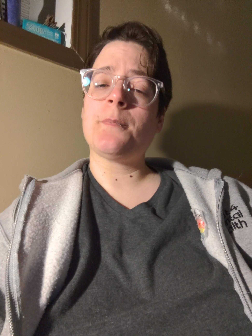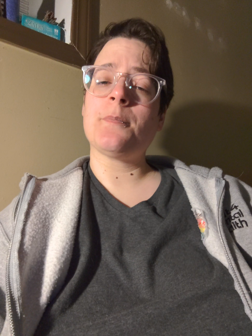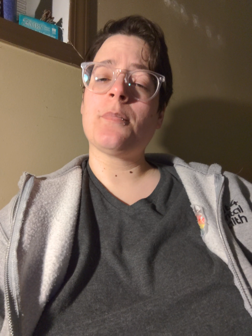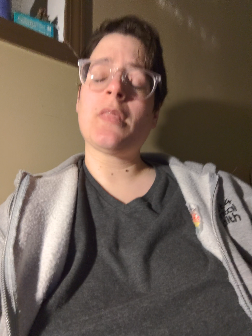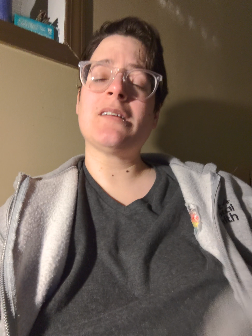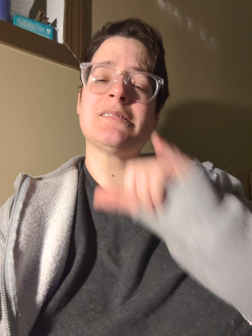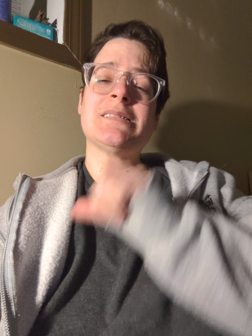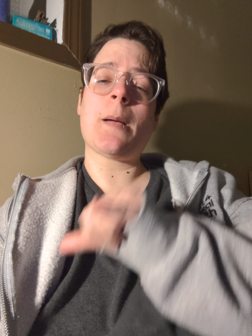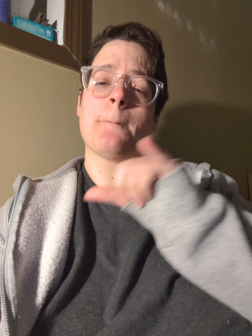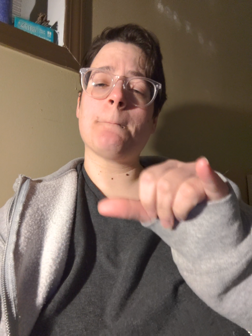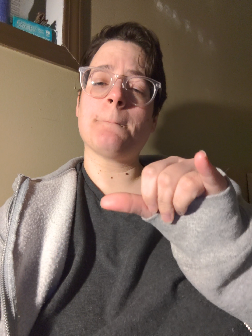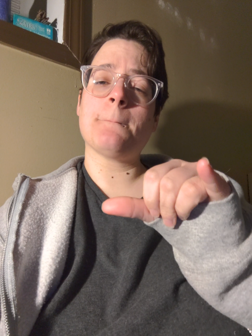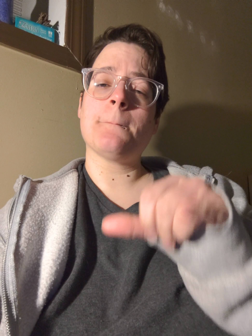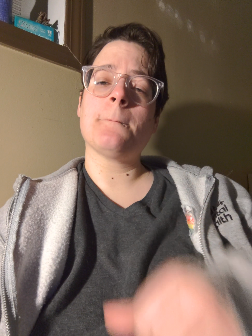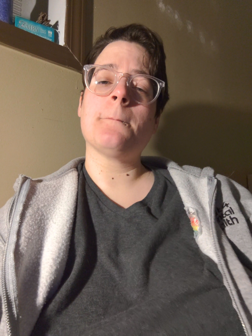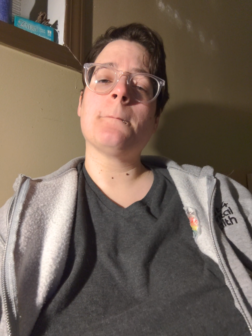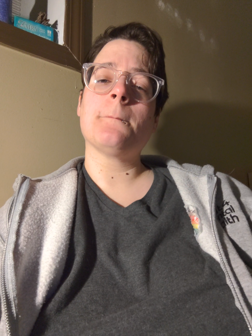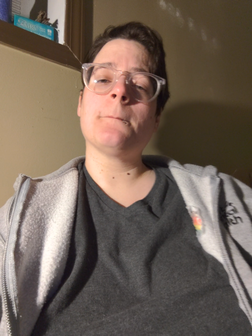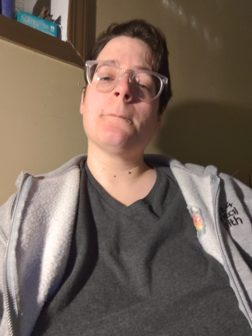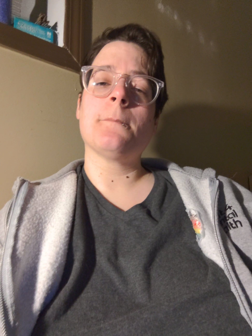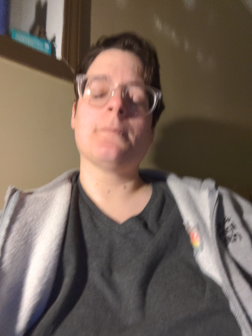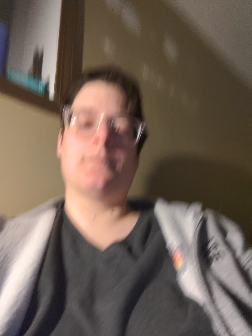same